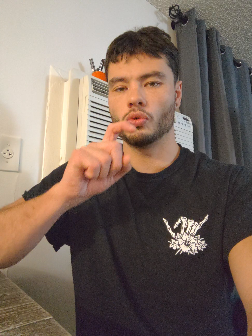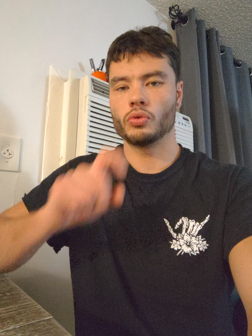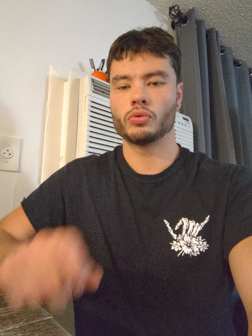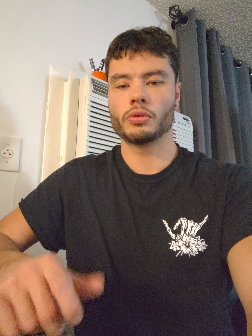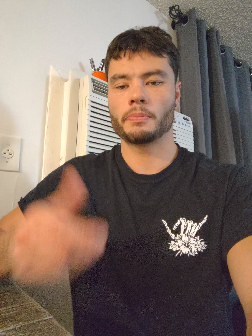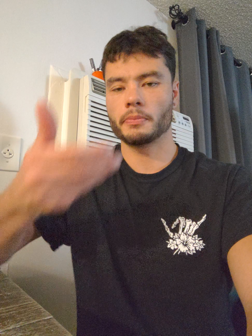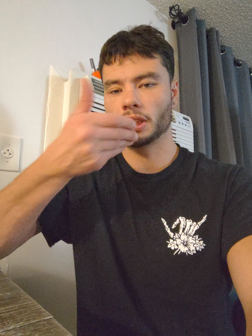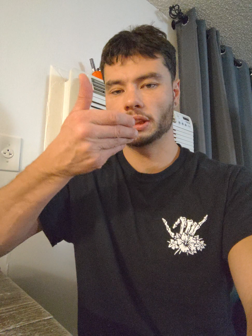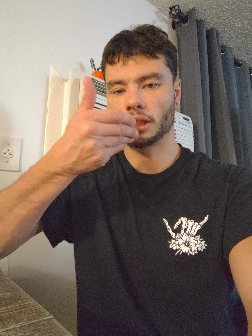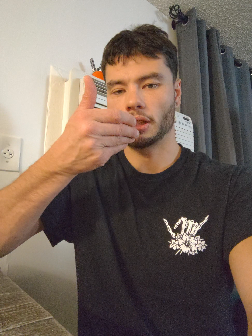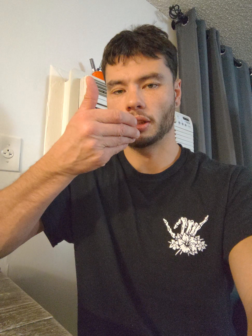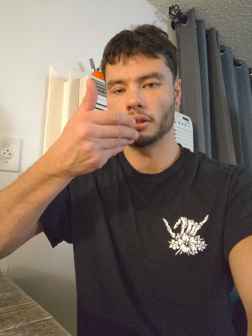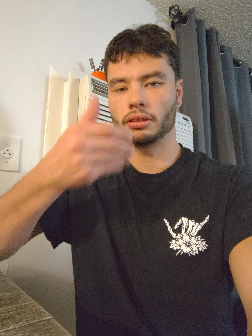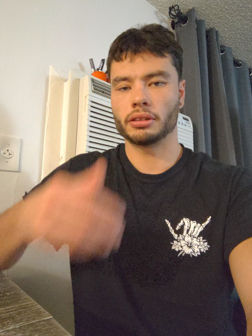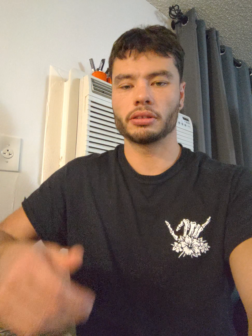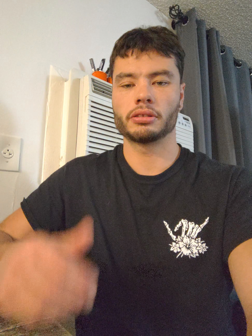pizza